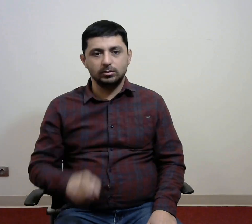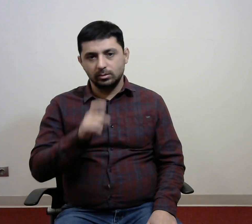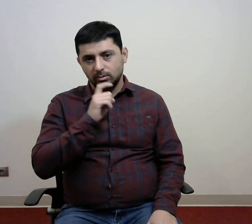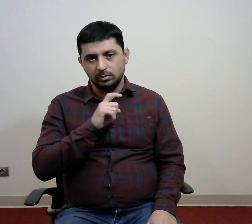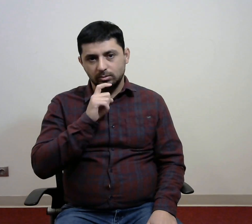dondurma